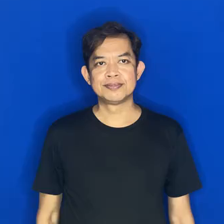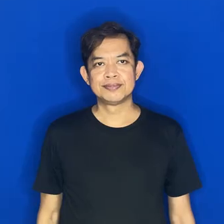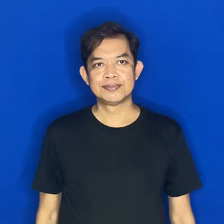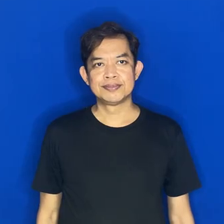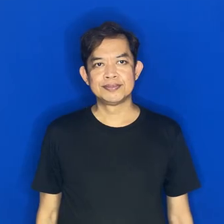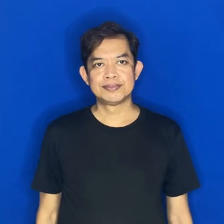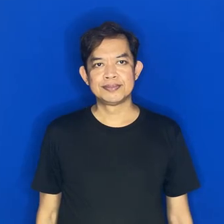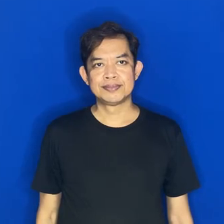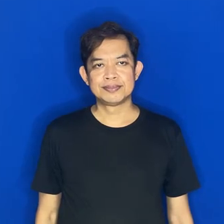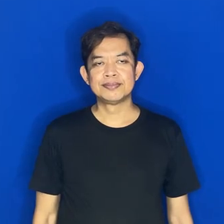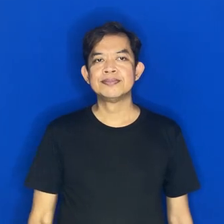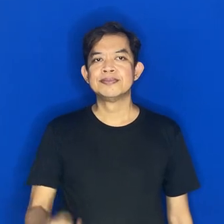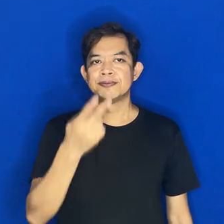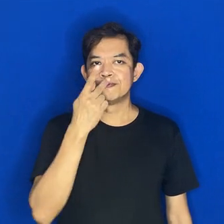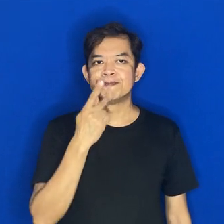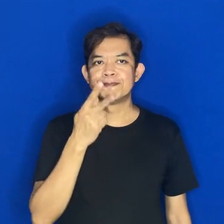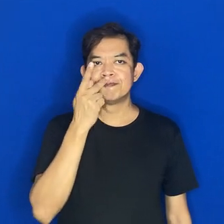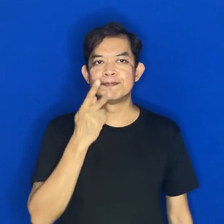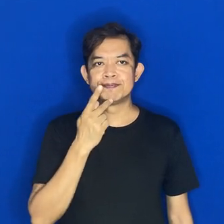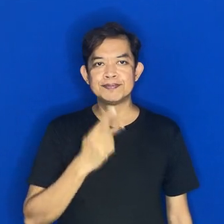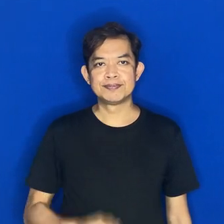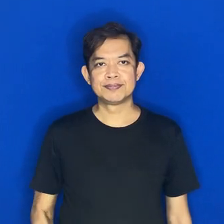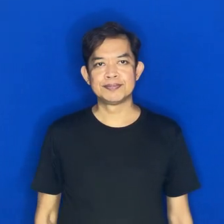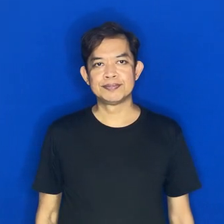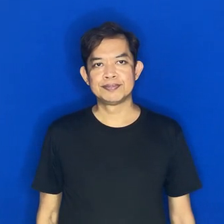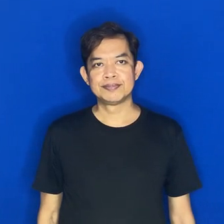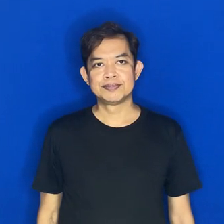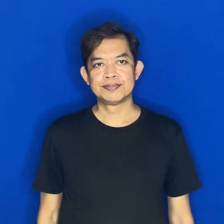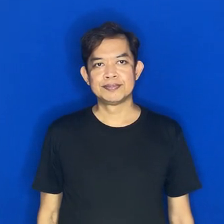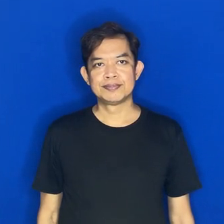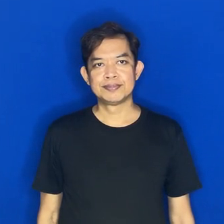pink